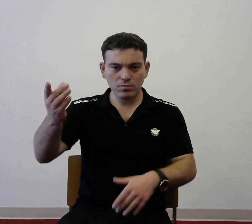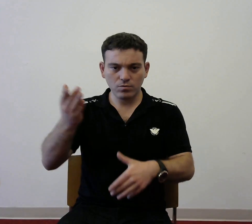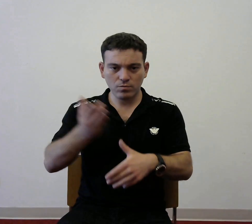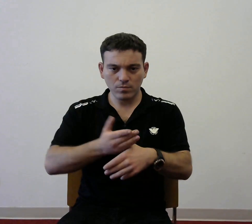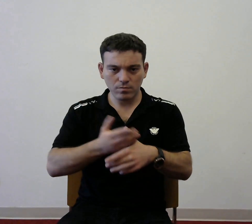kömək